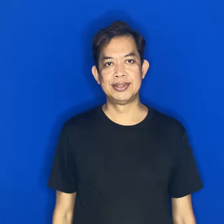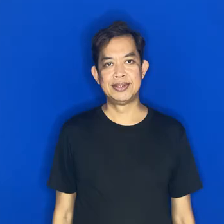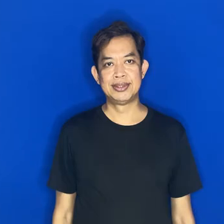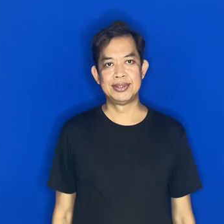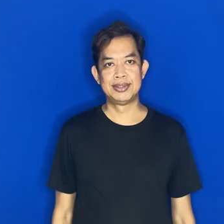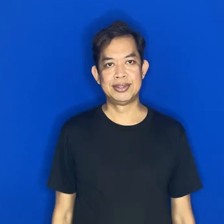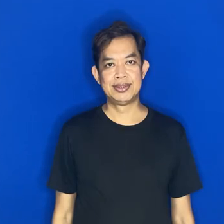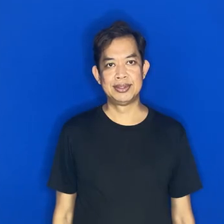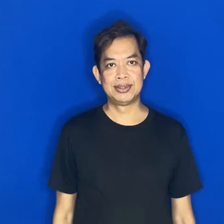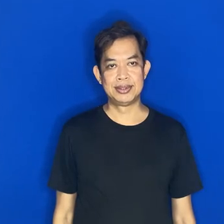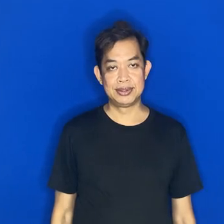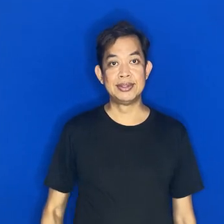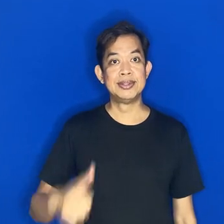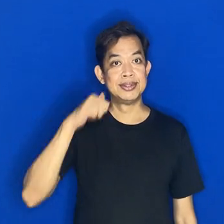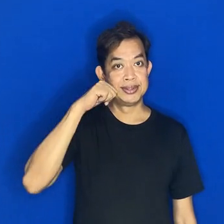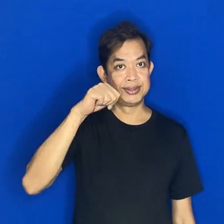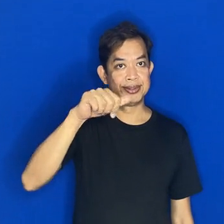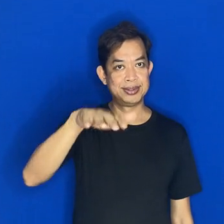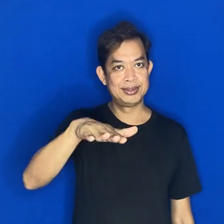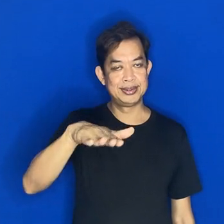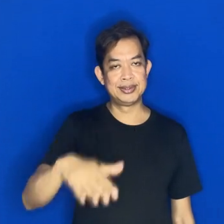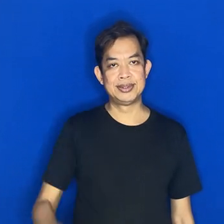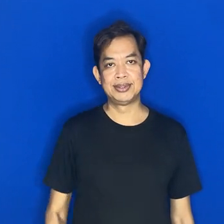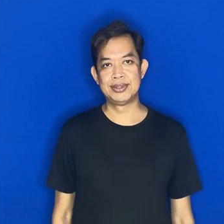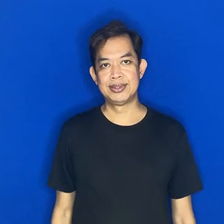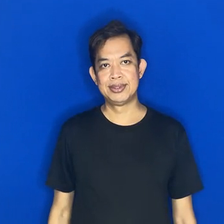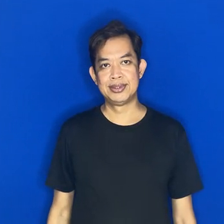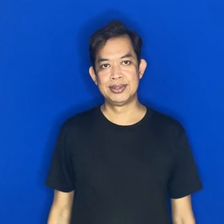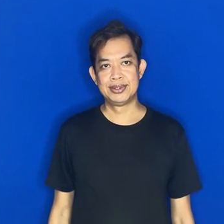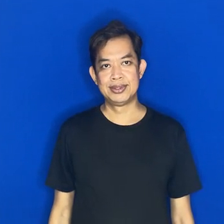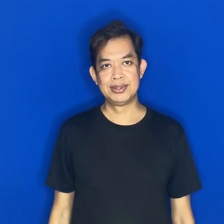girl